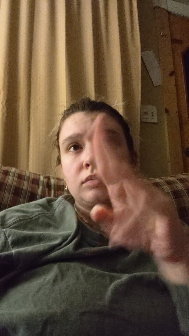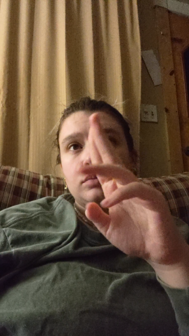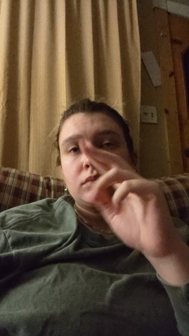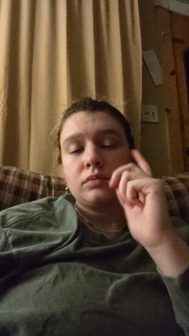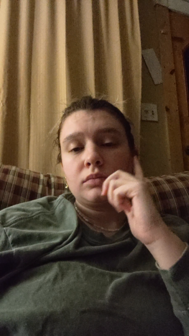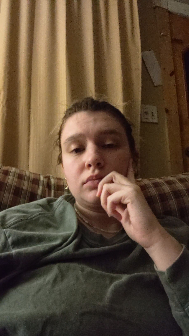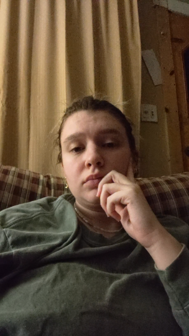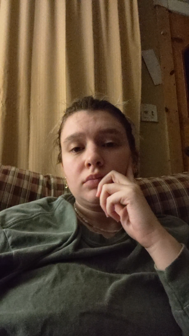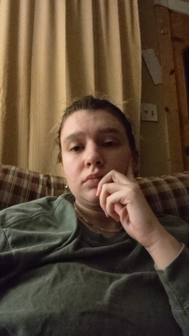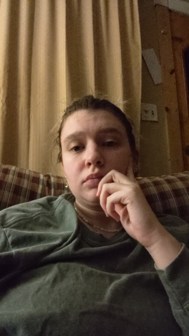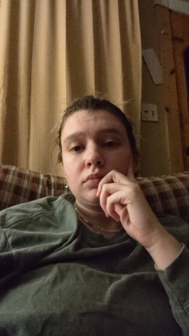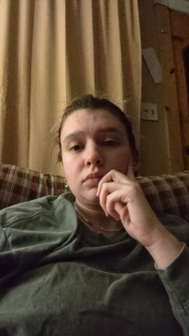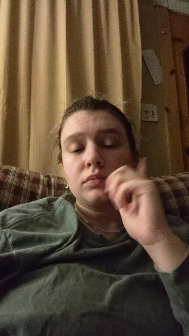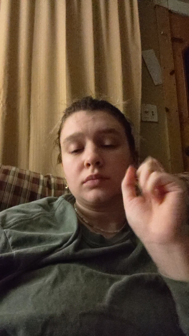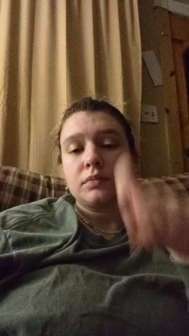must